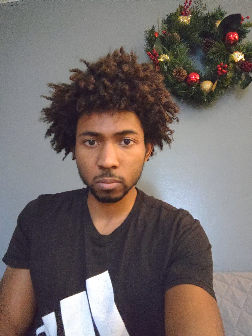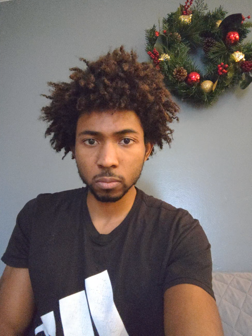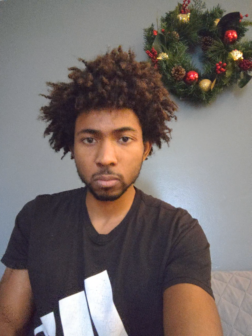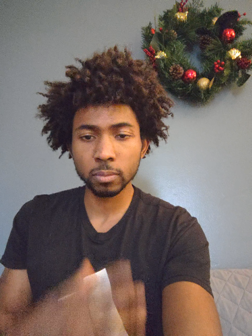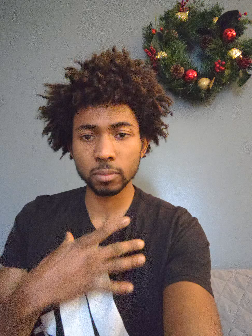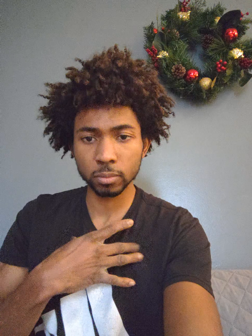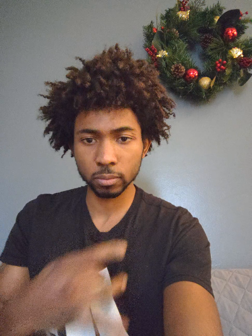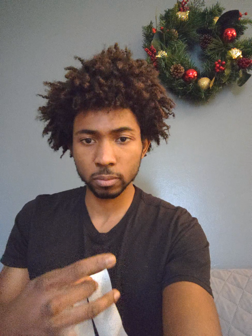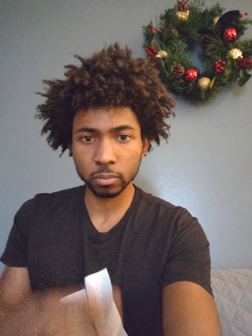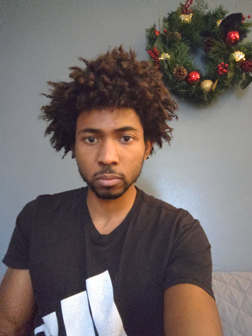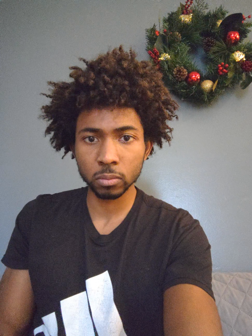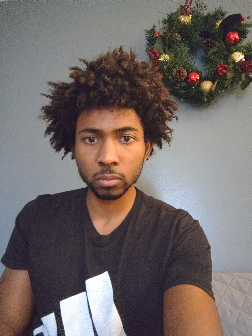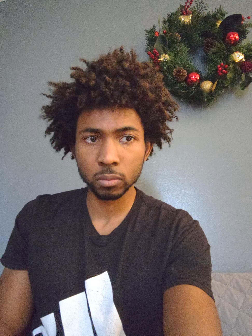like